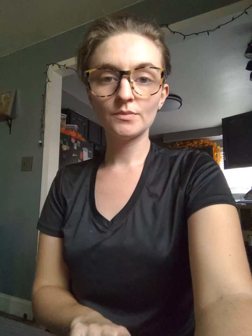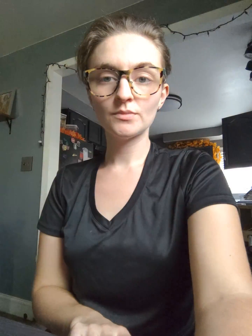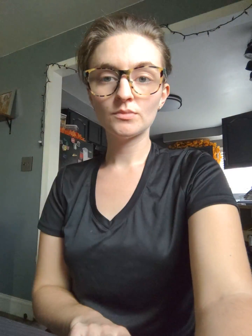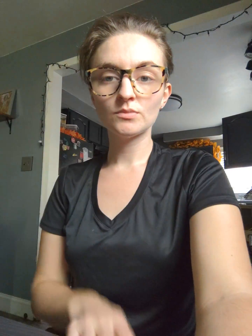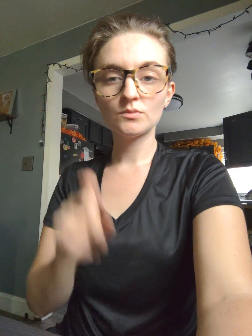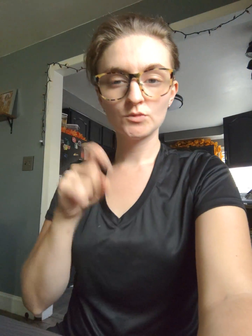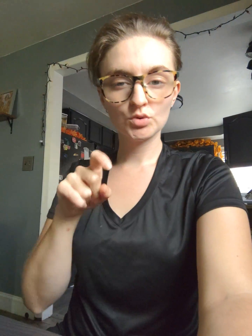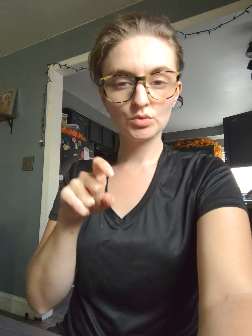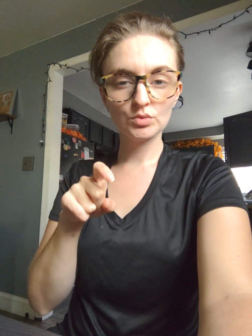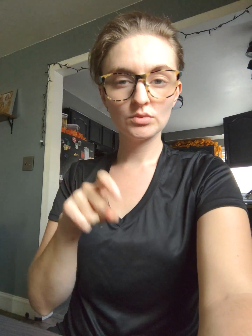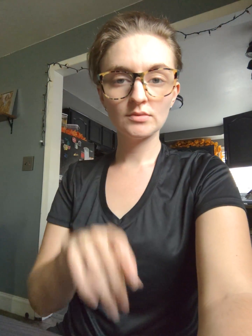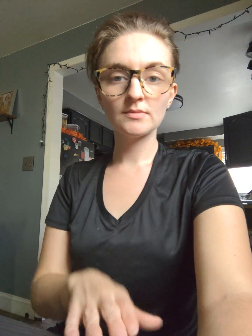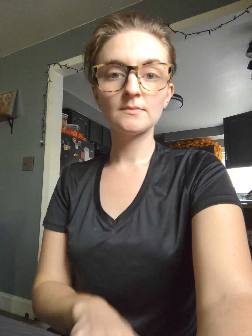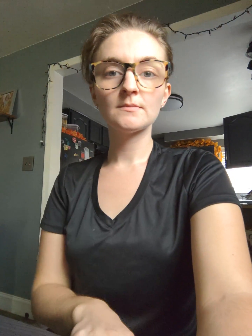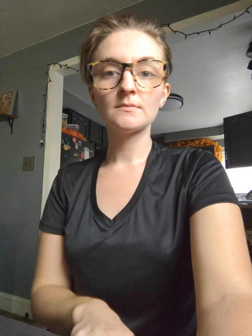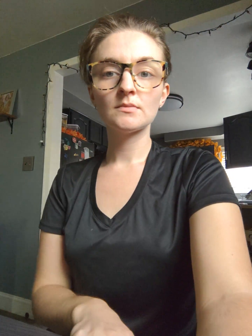should